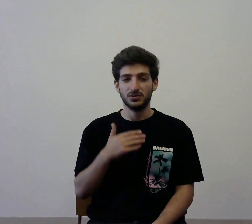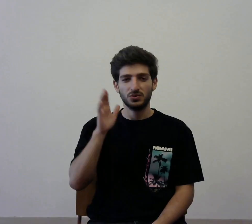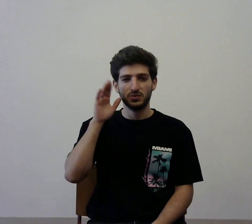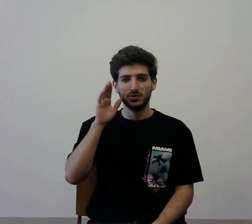su